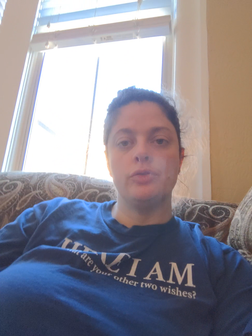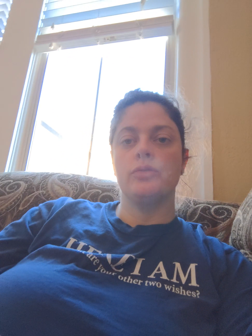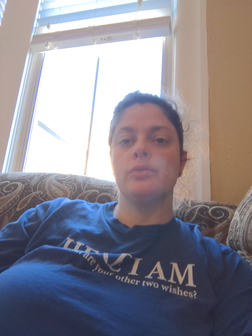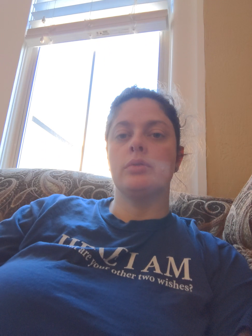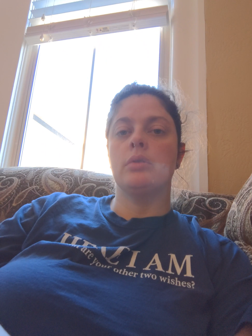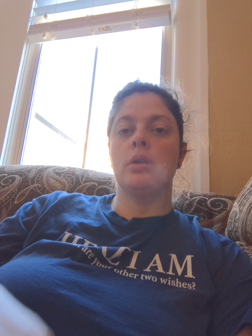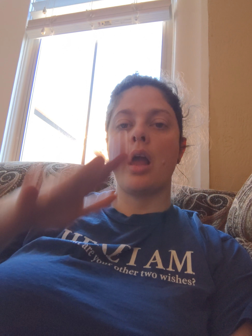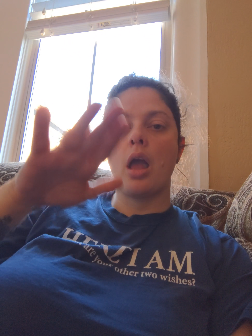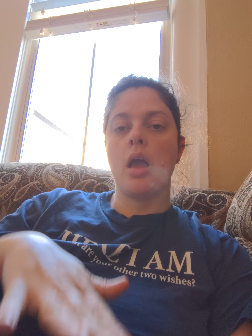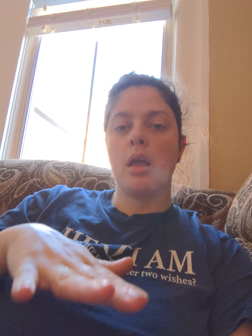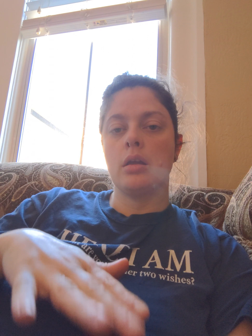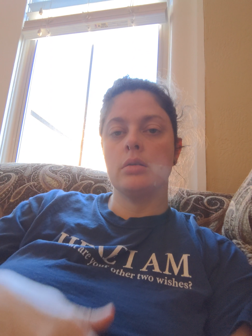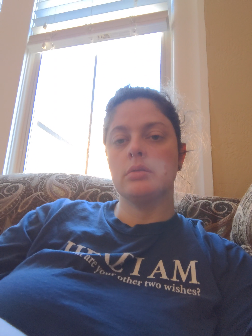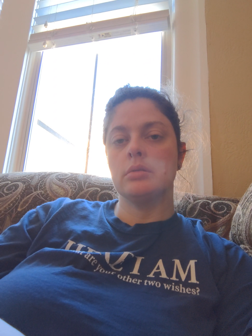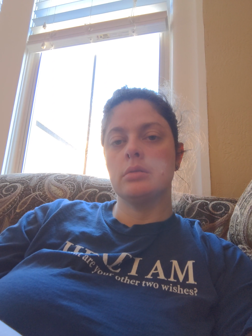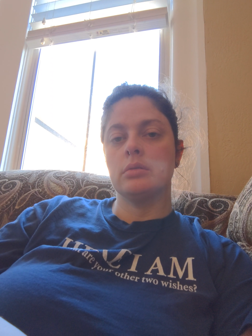on